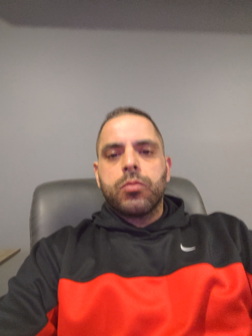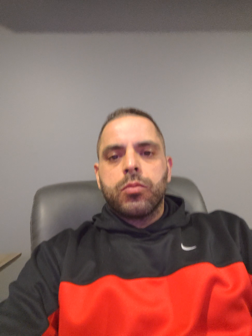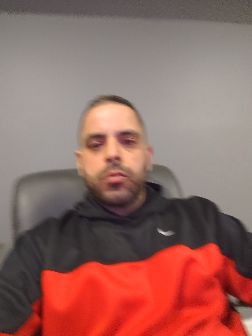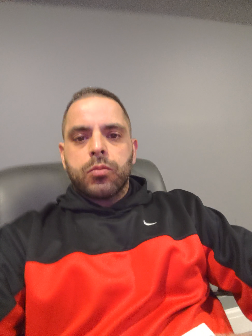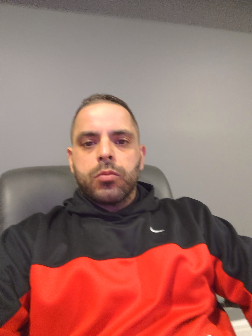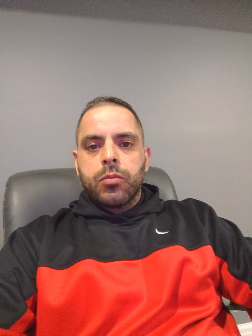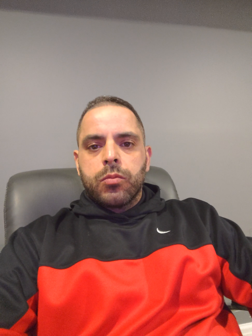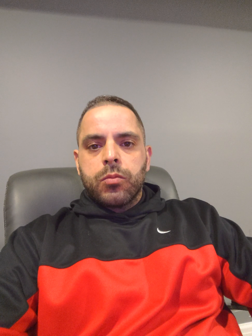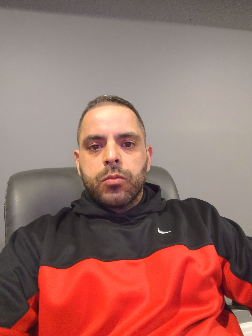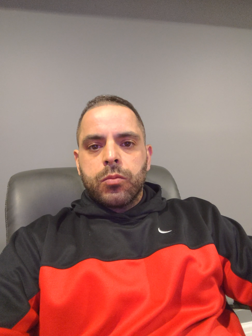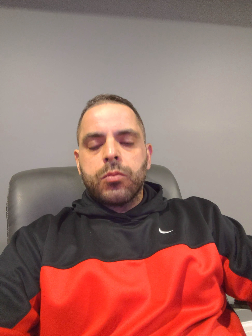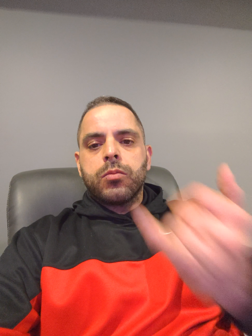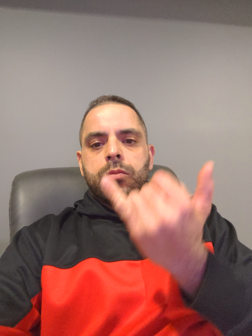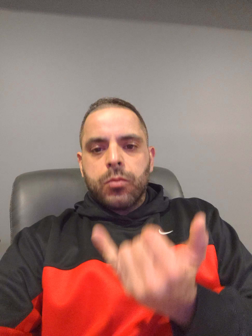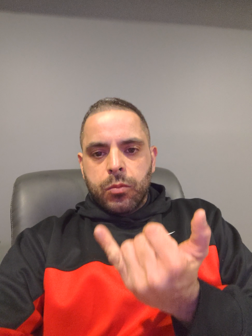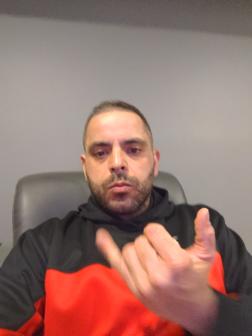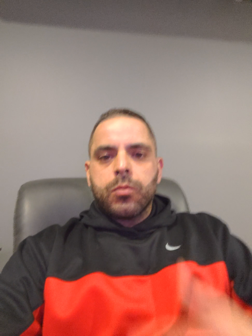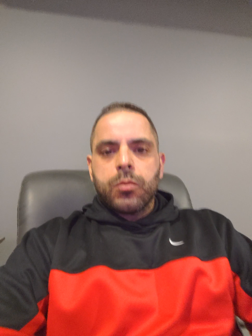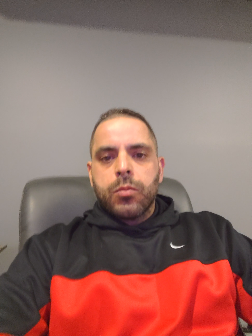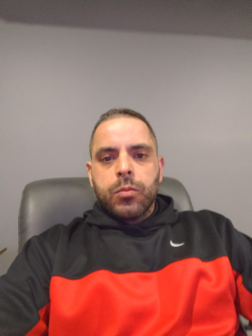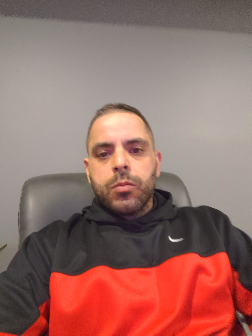now